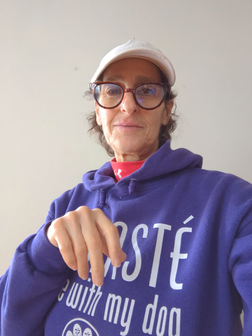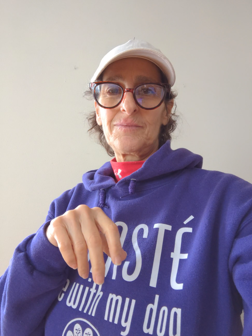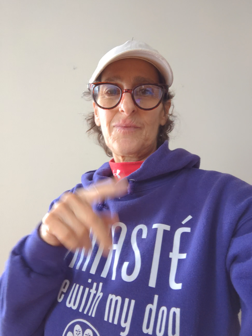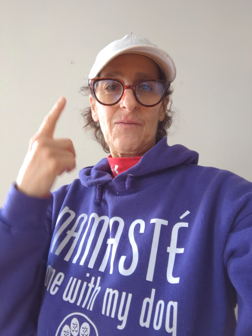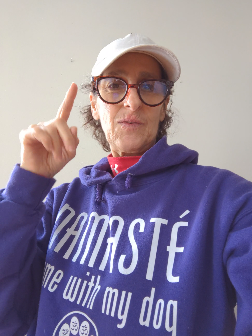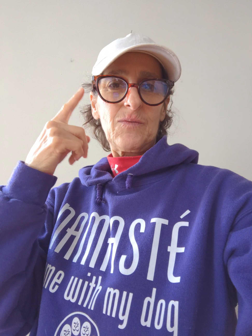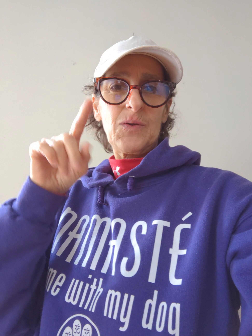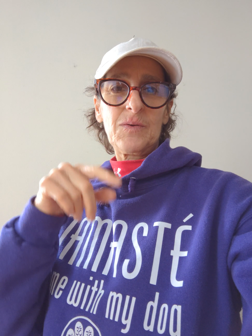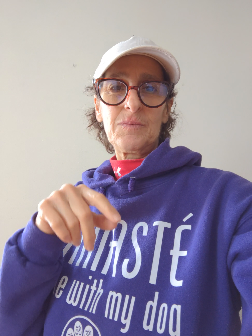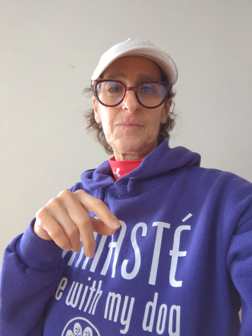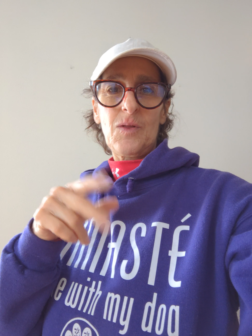for